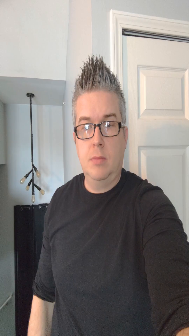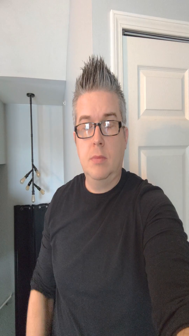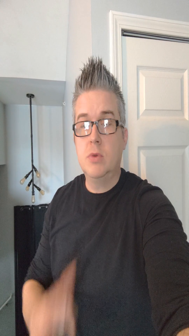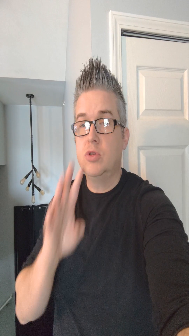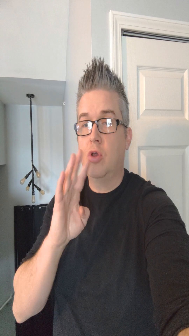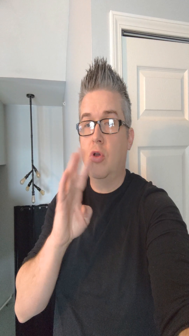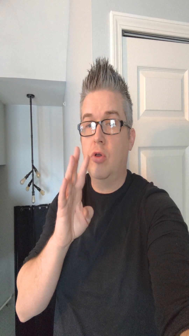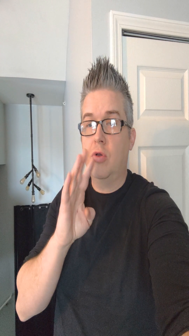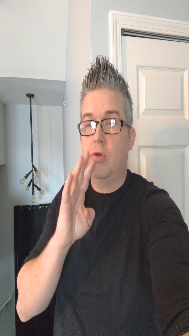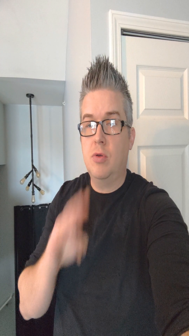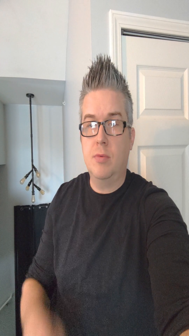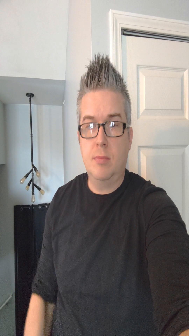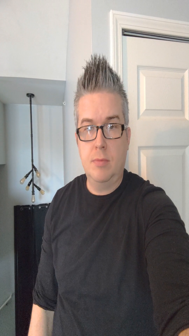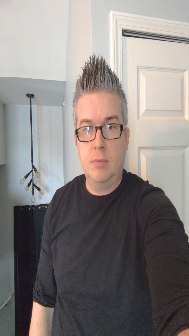talk